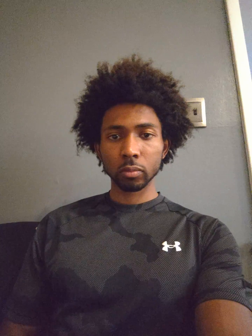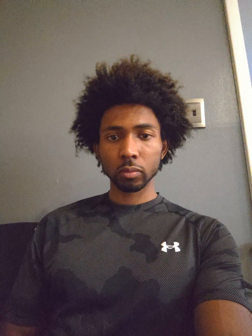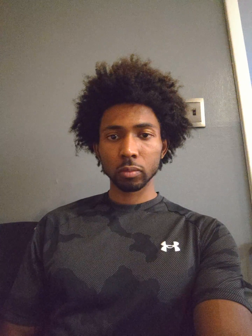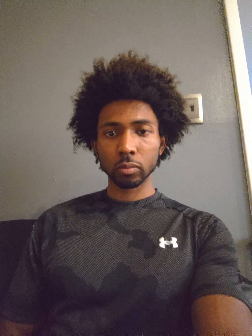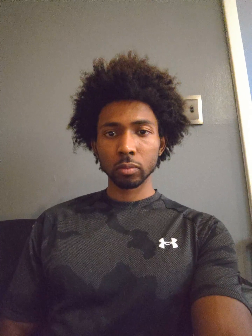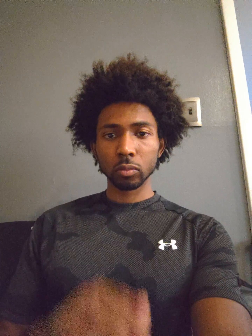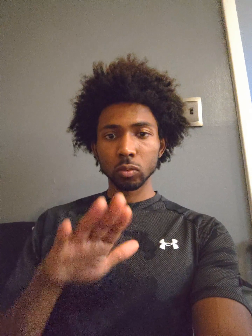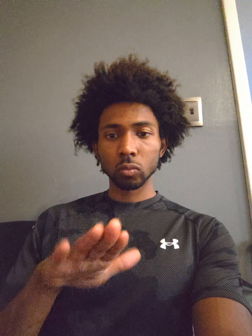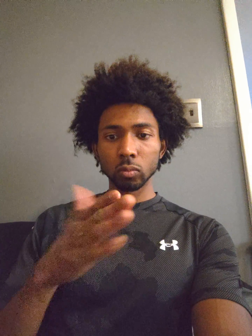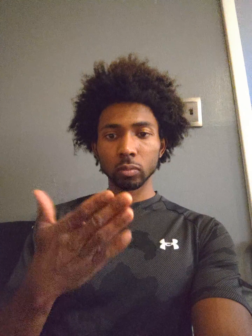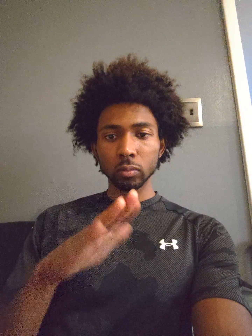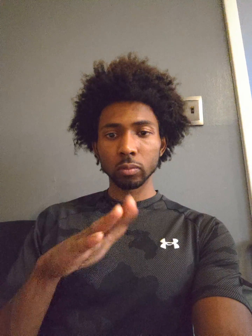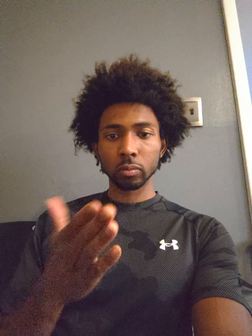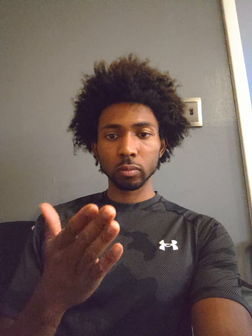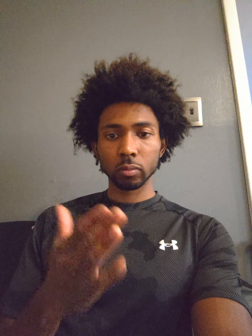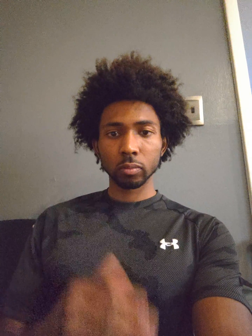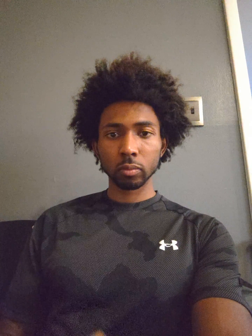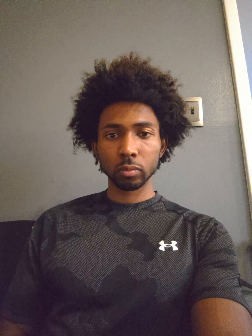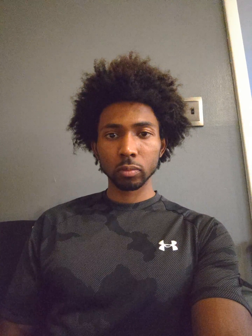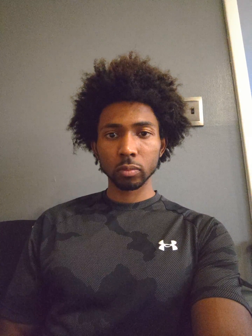cook